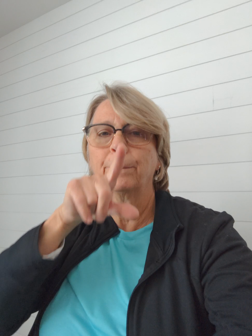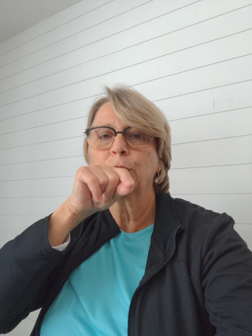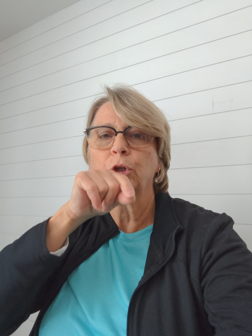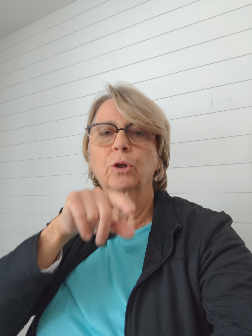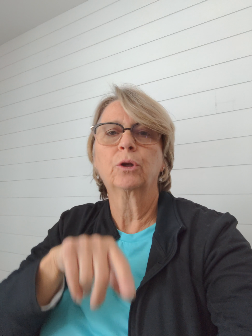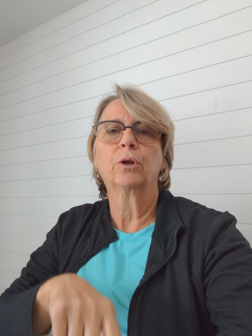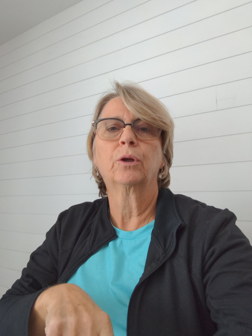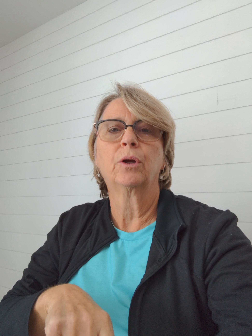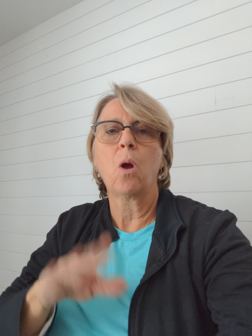bird